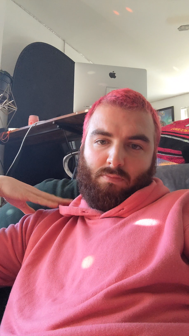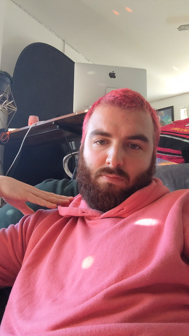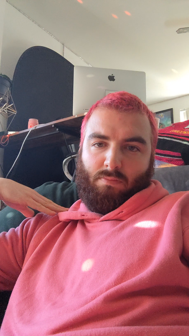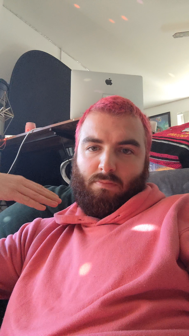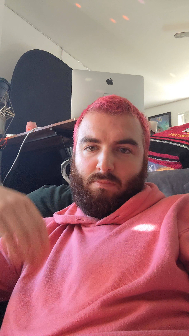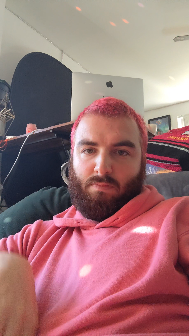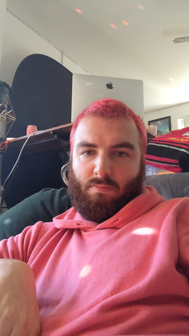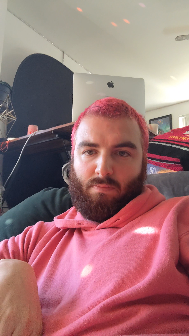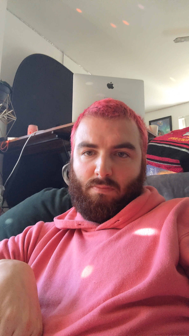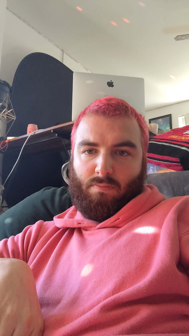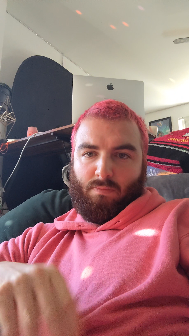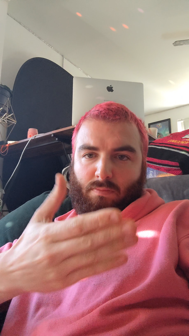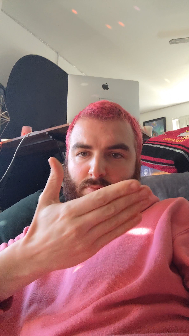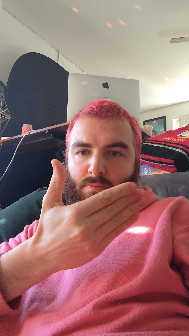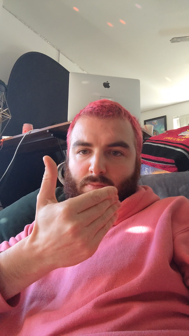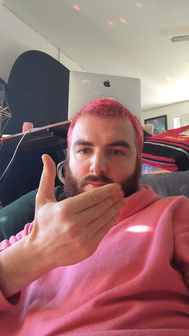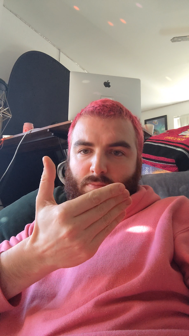butterfly